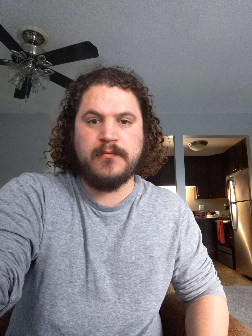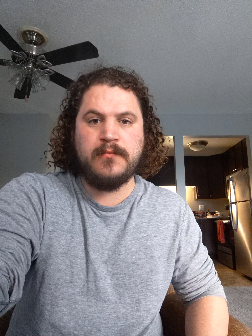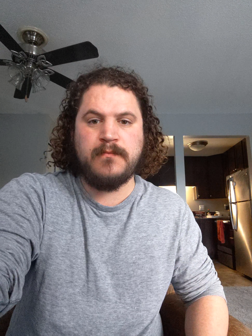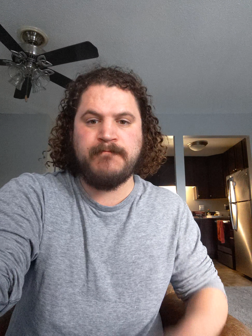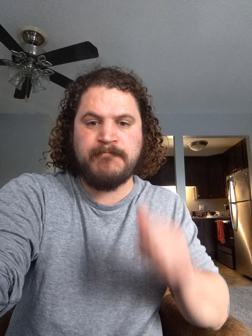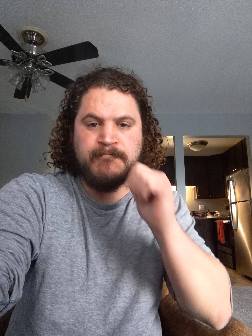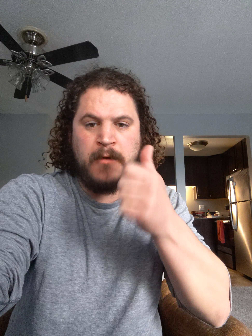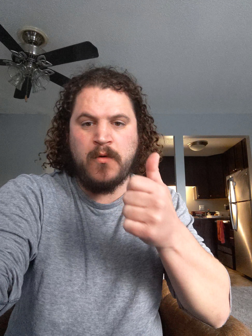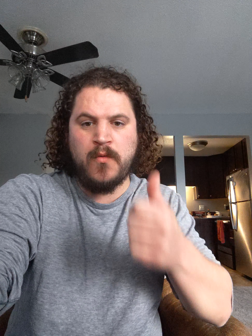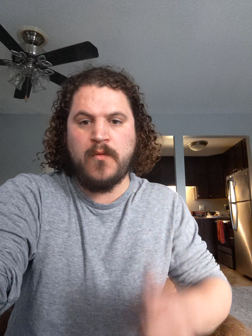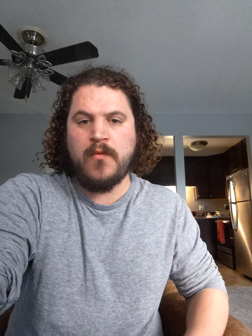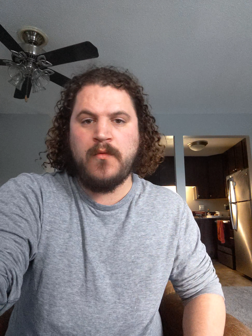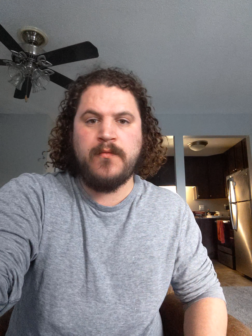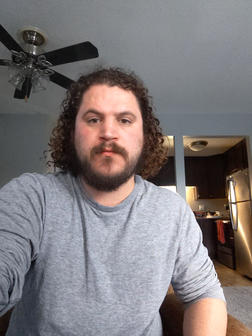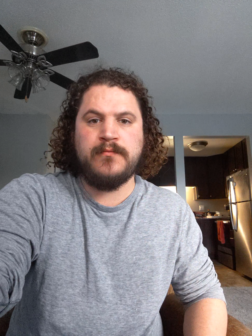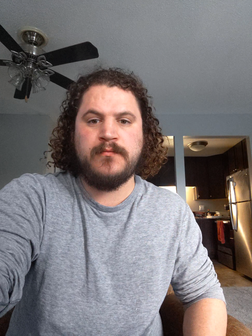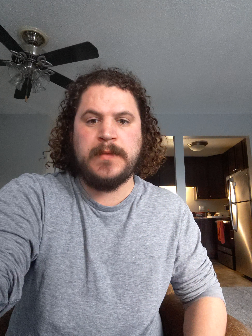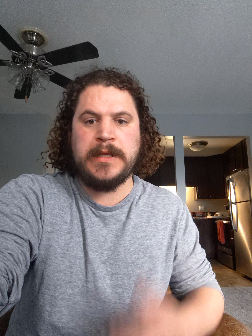tomorrow